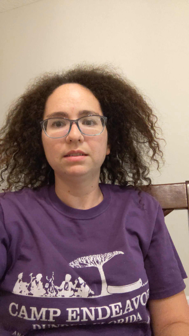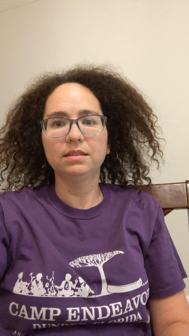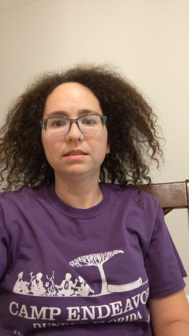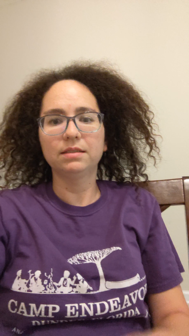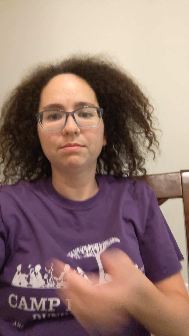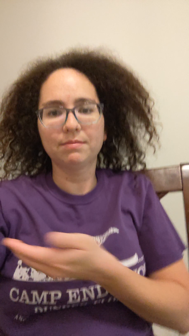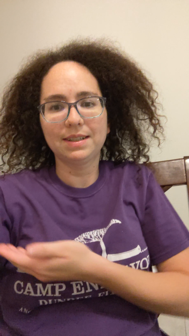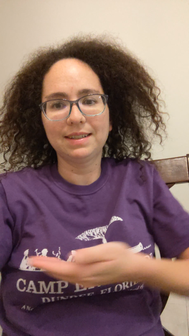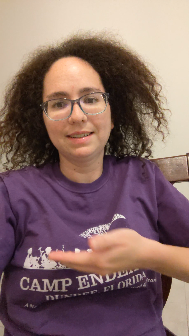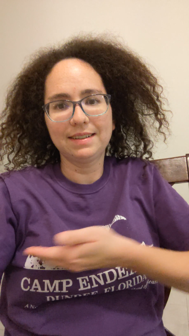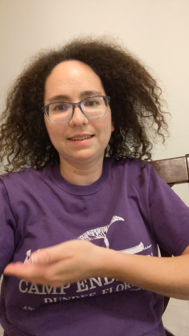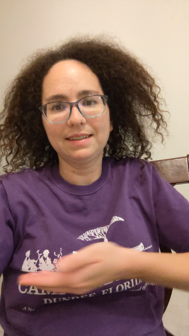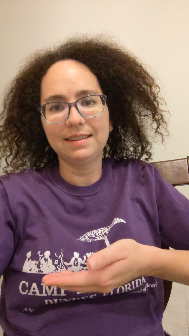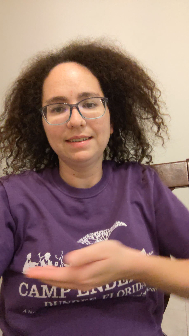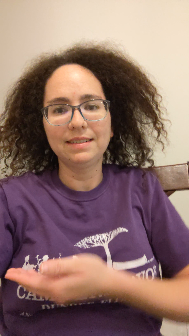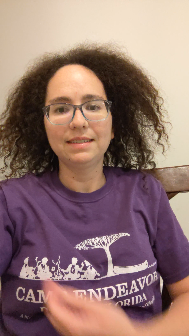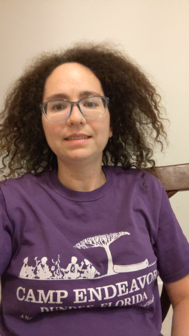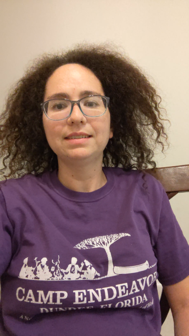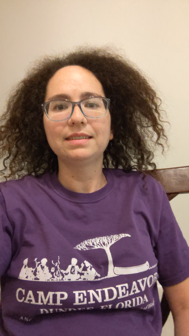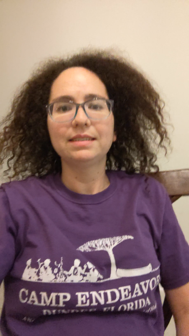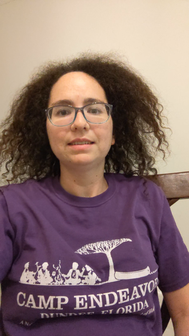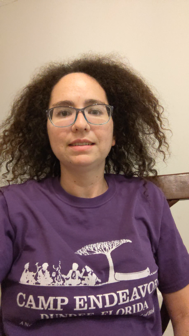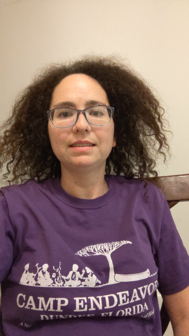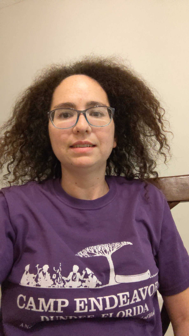baby